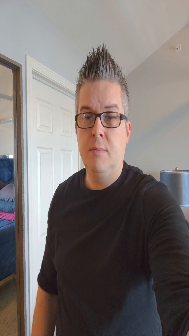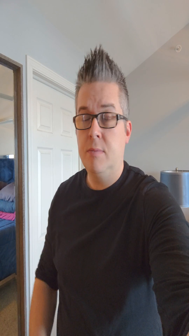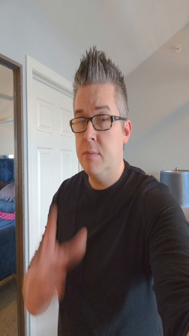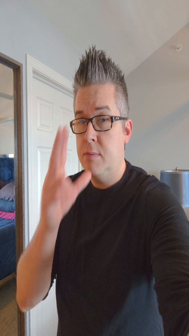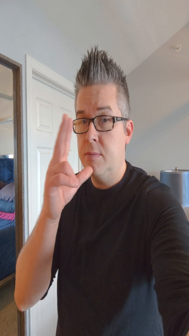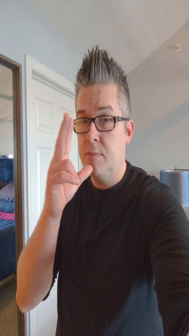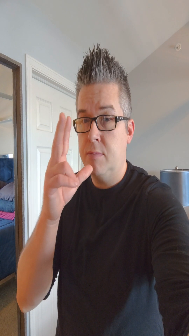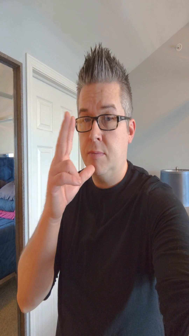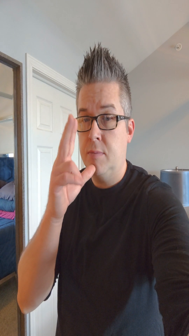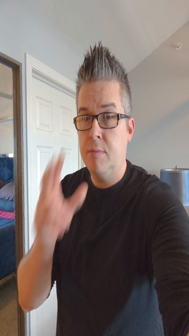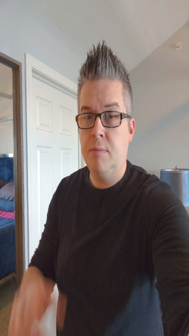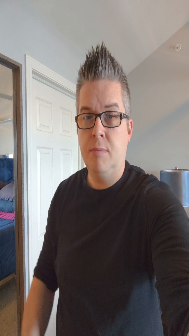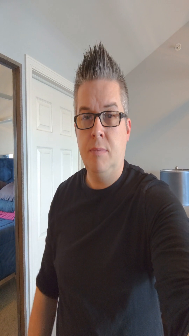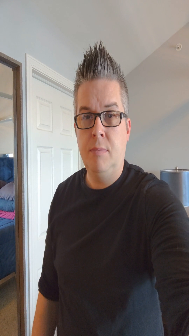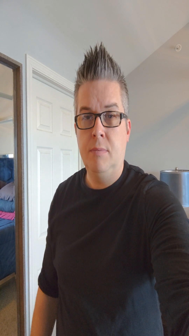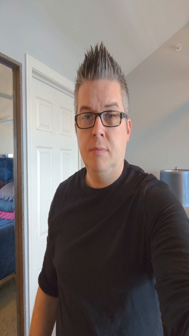hen